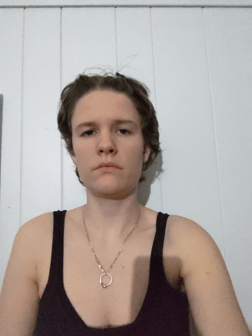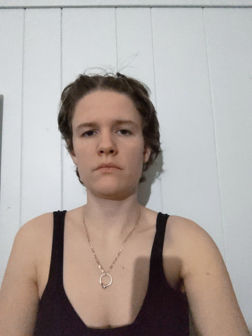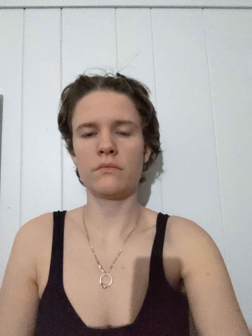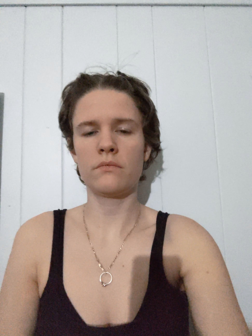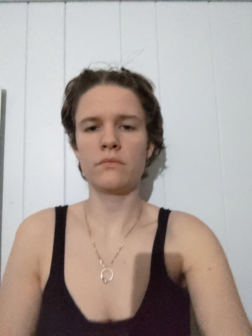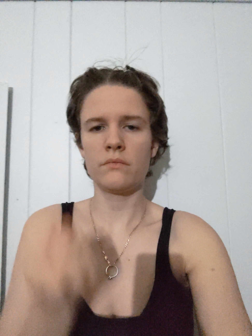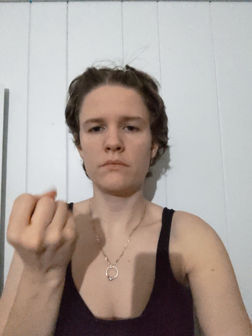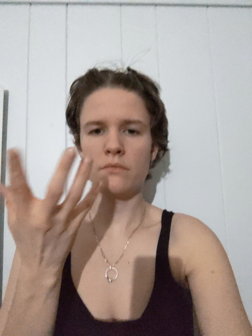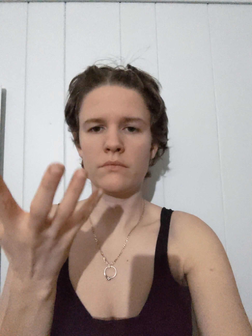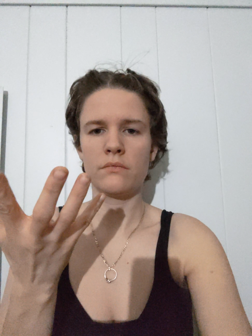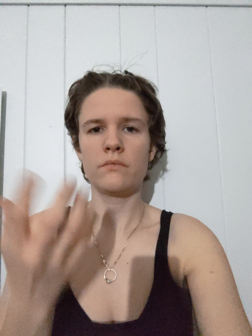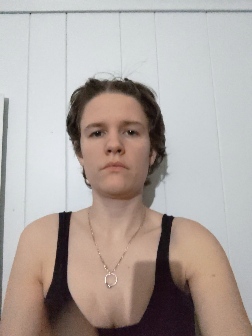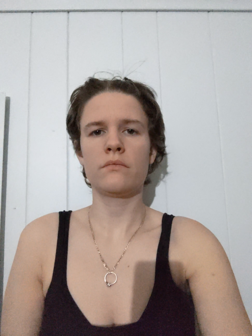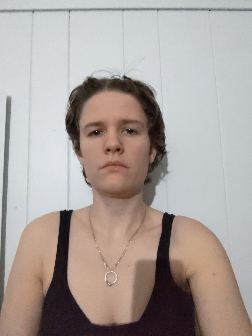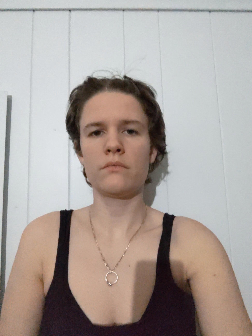many